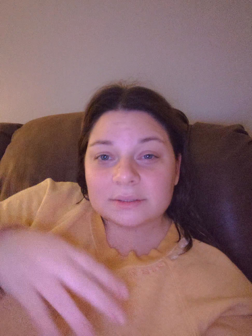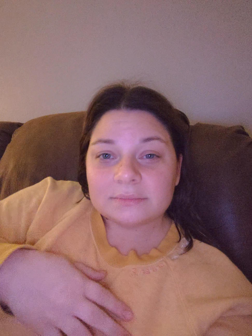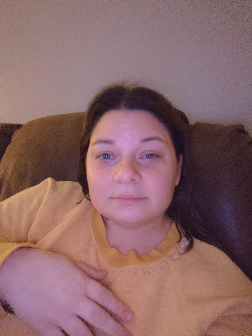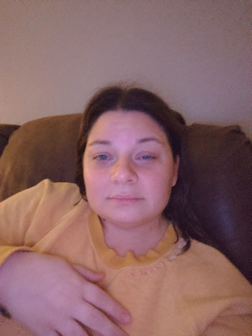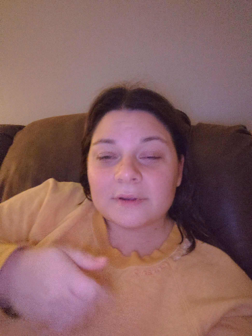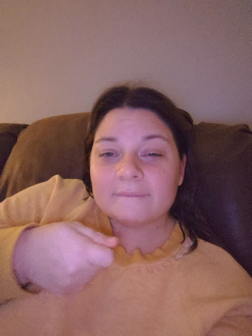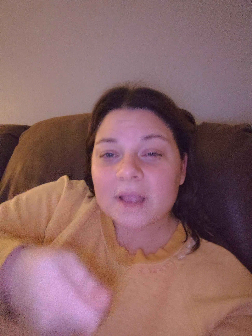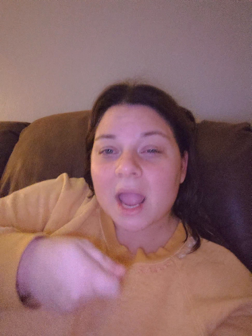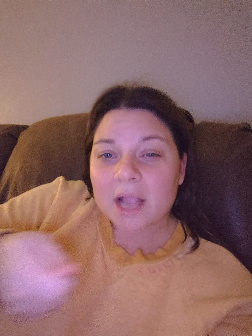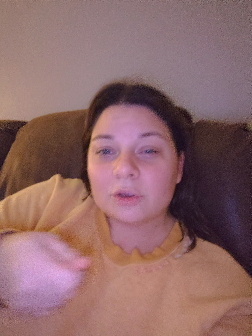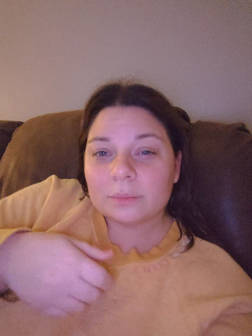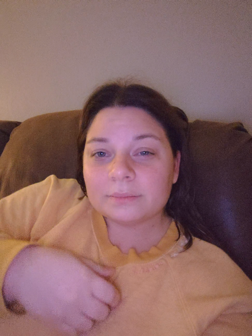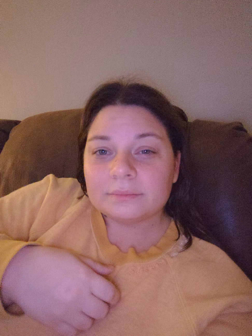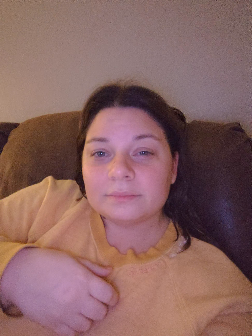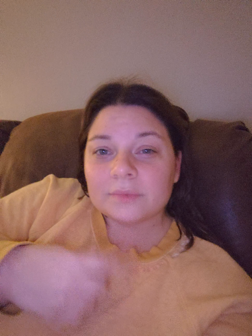vacuum